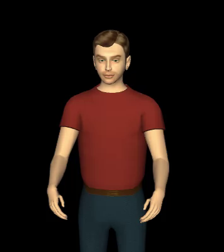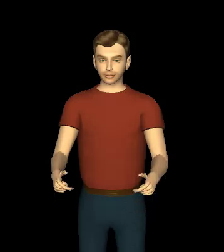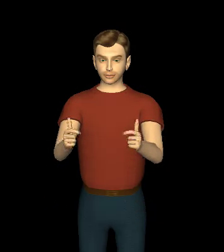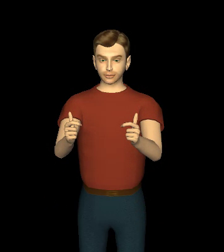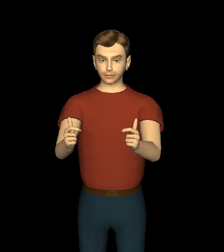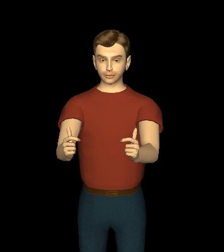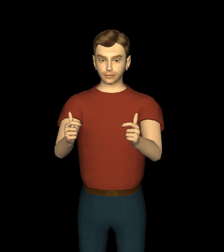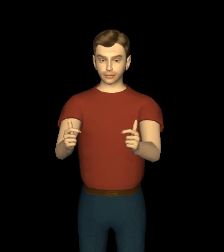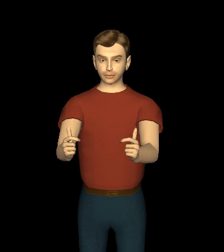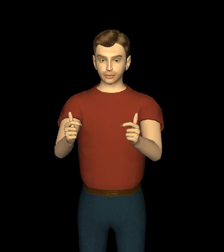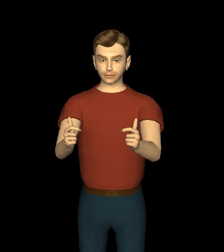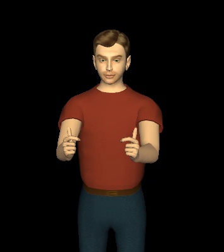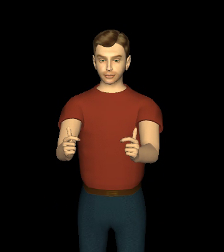محظوظ